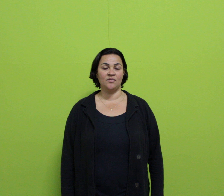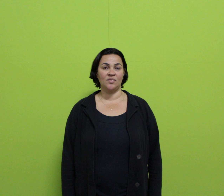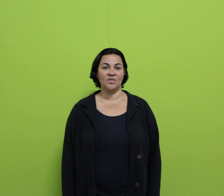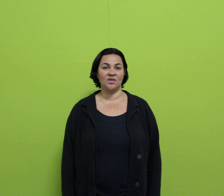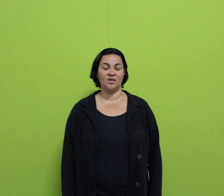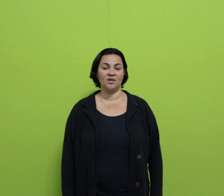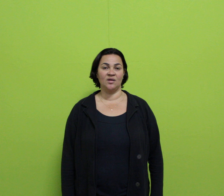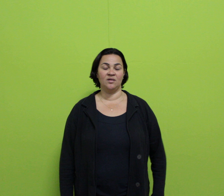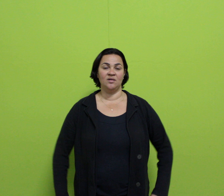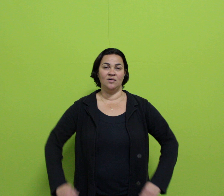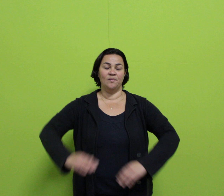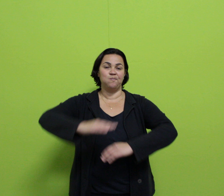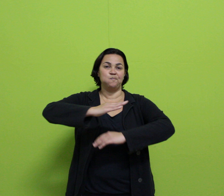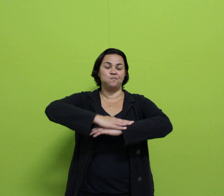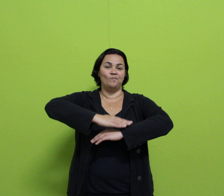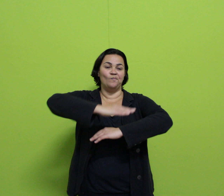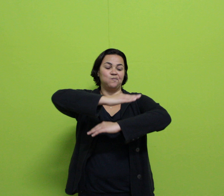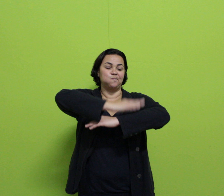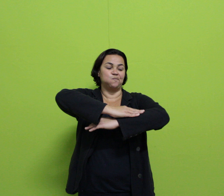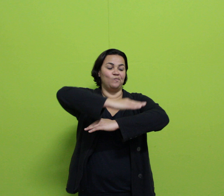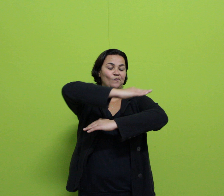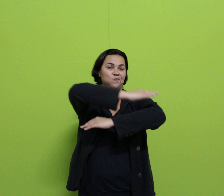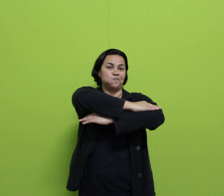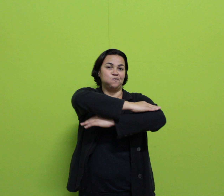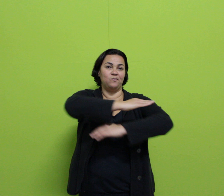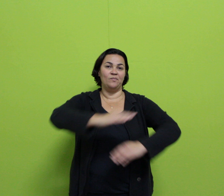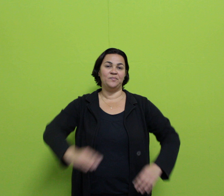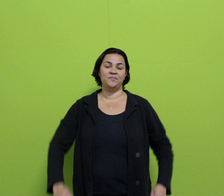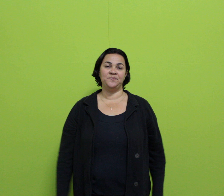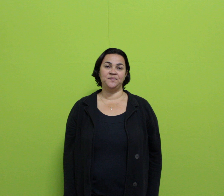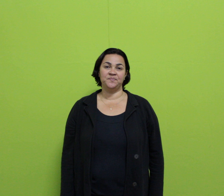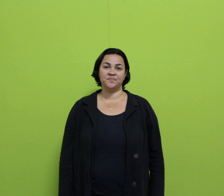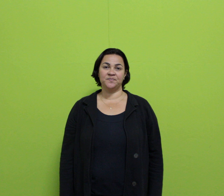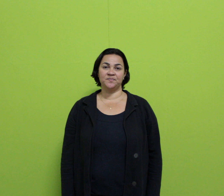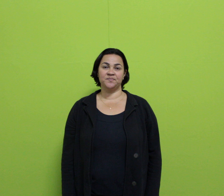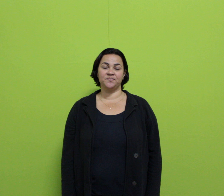sapo